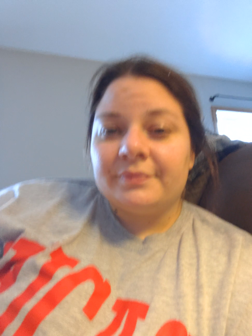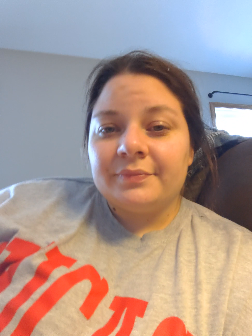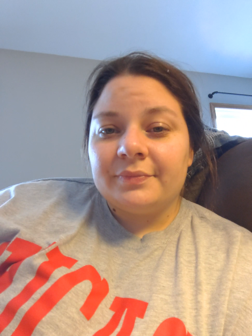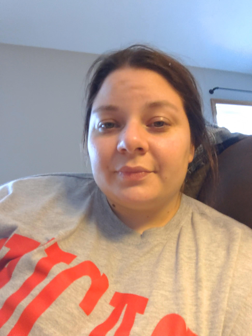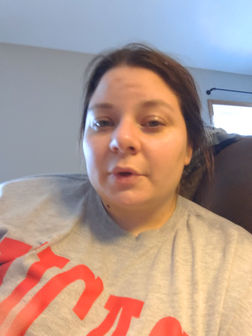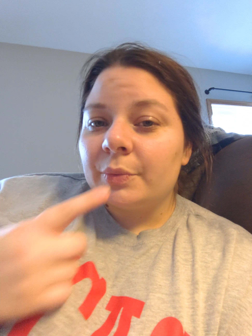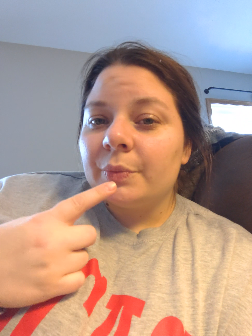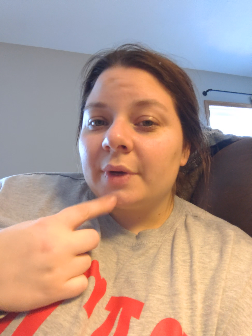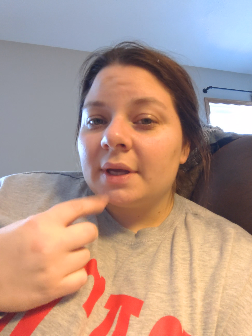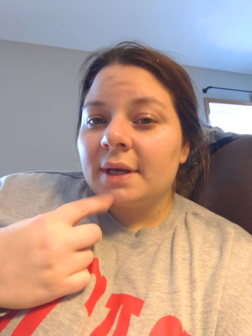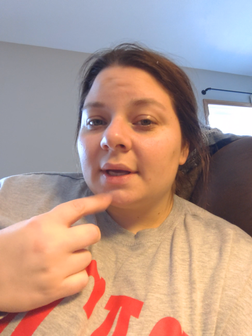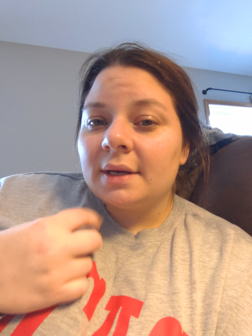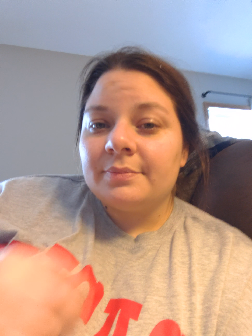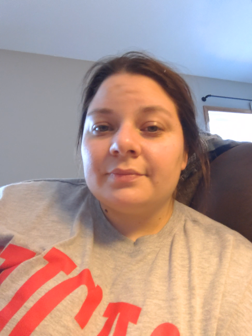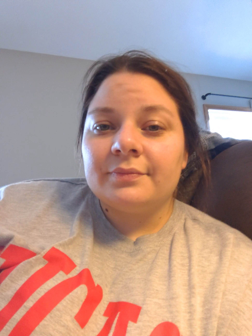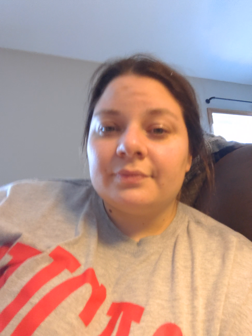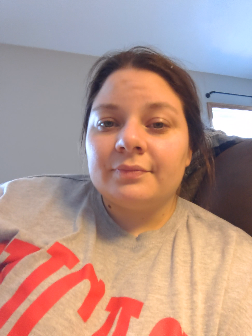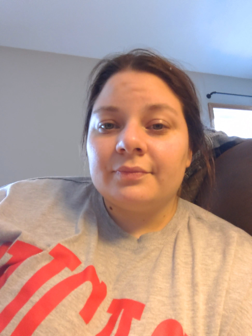red